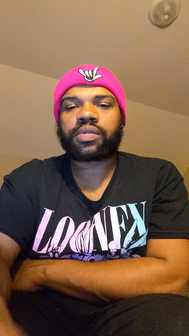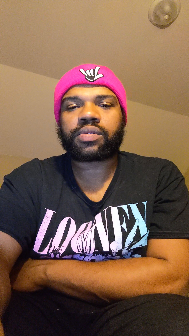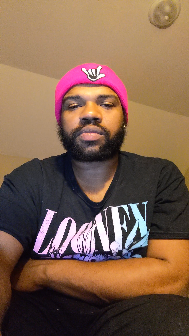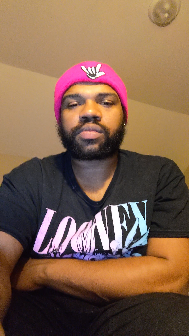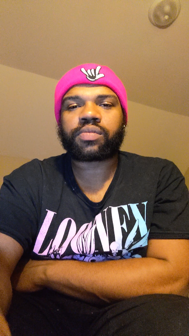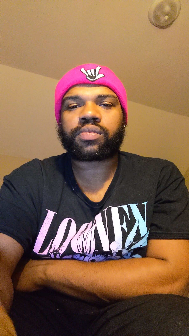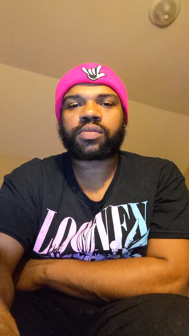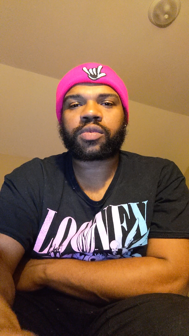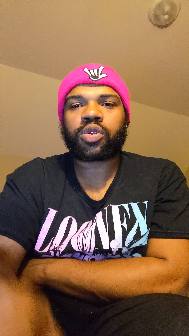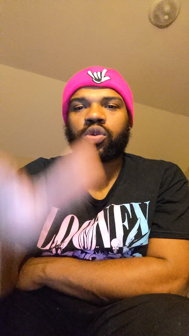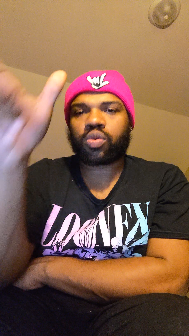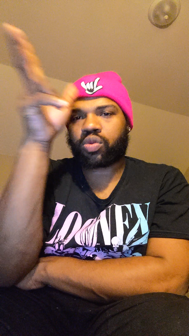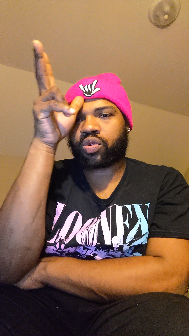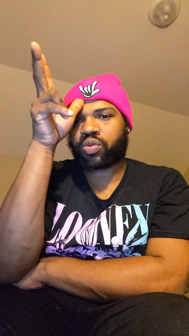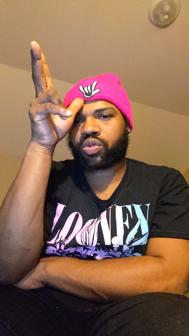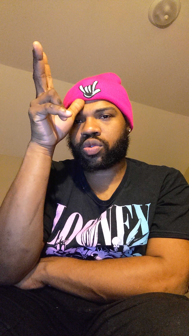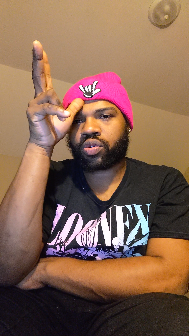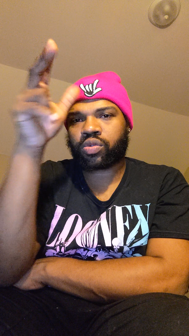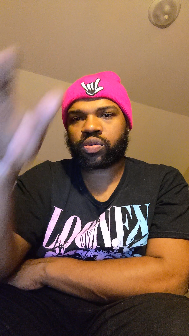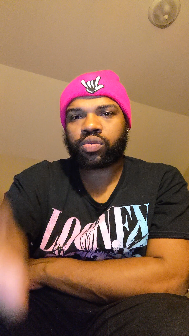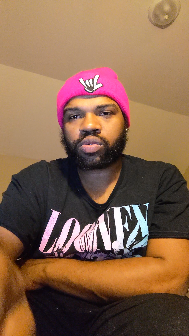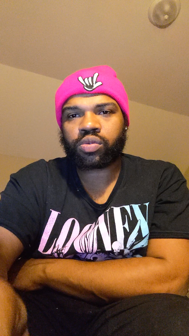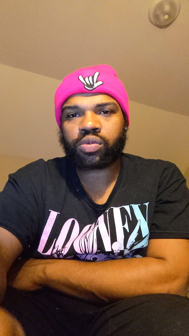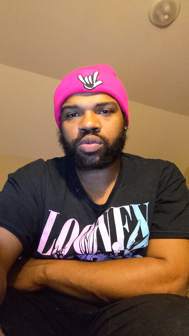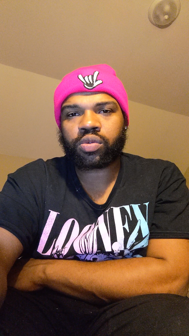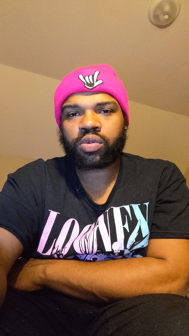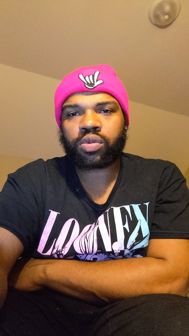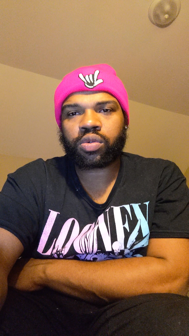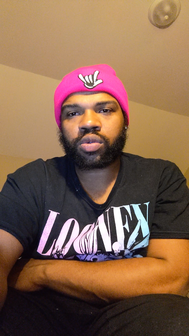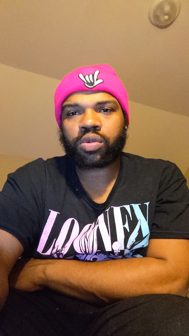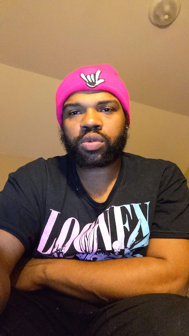rooster